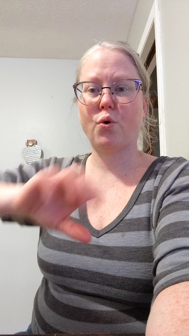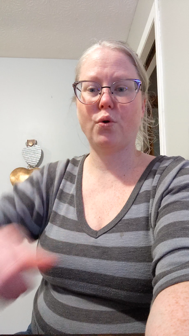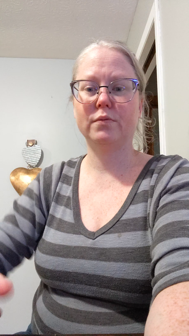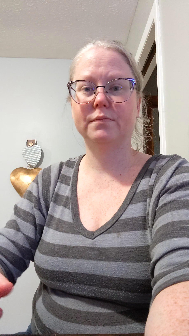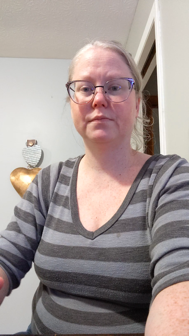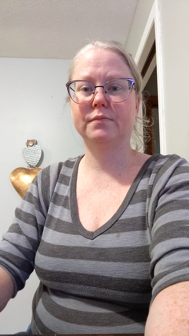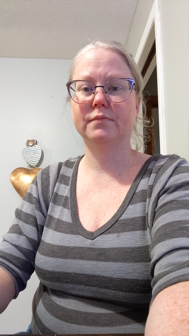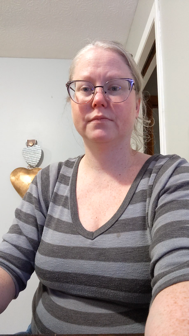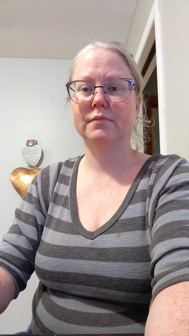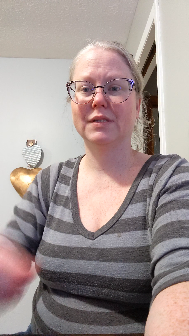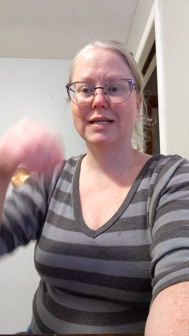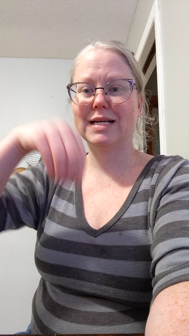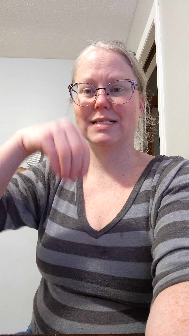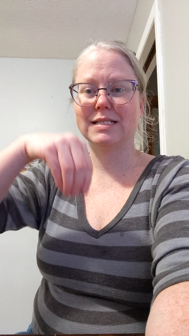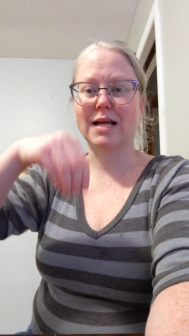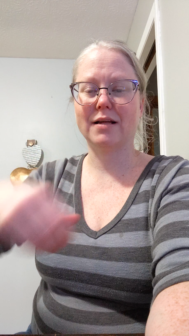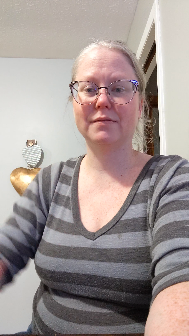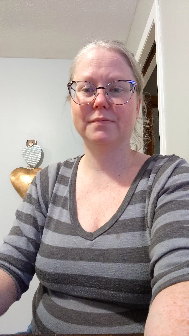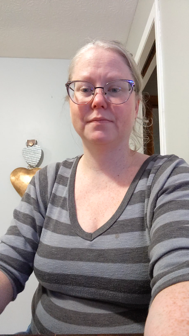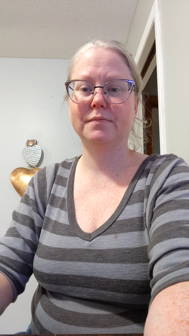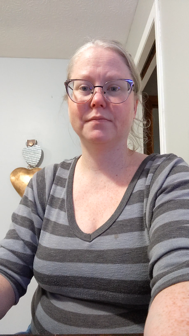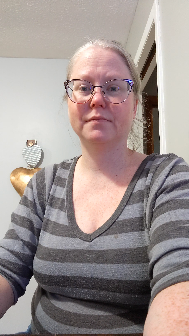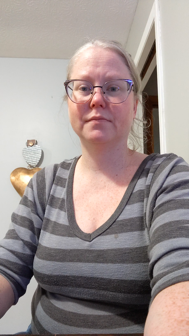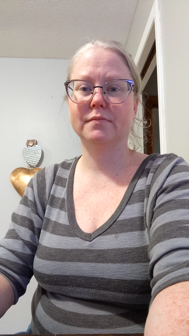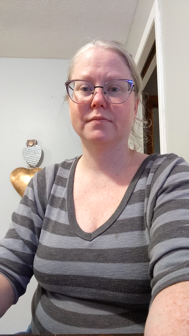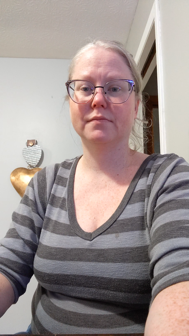inside